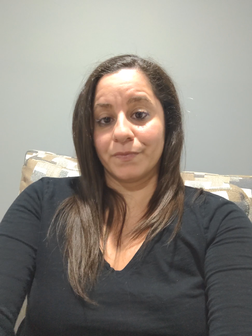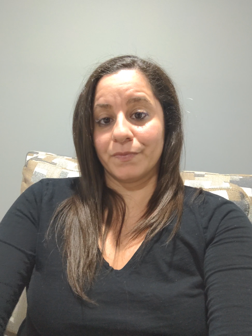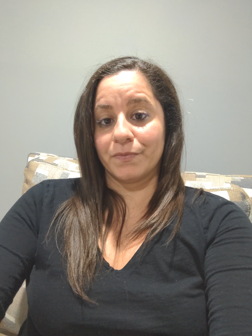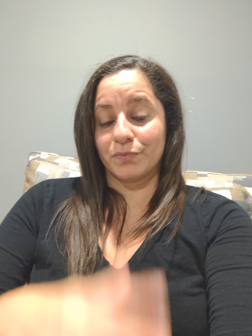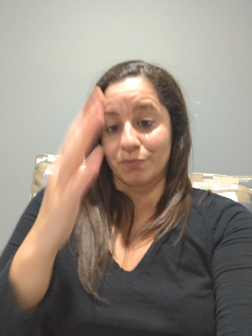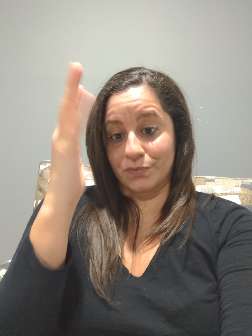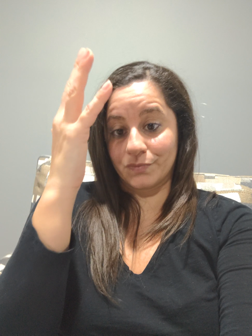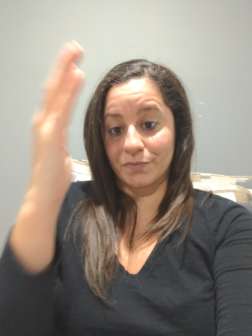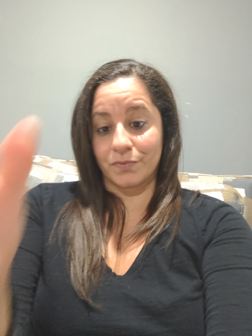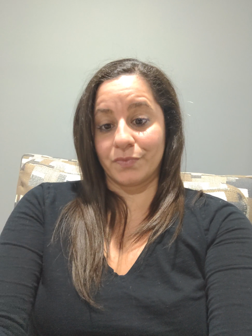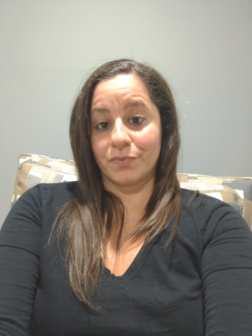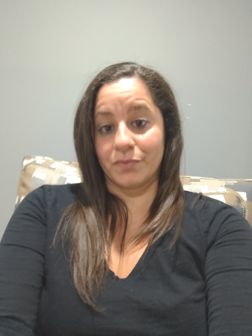tree